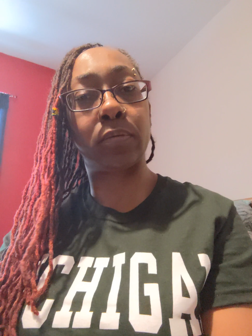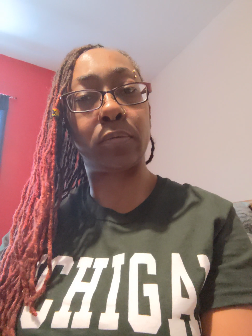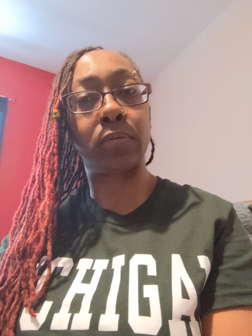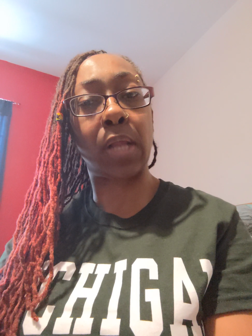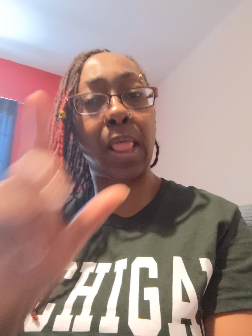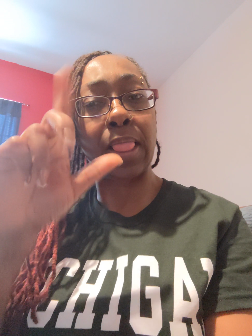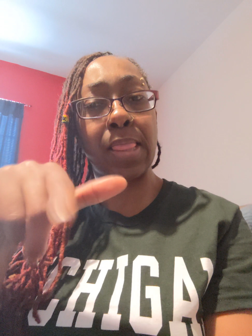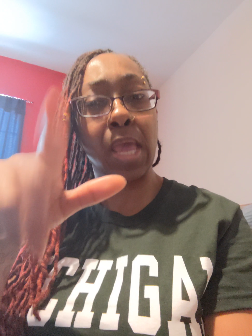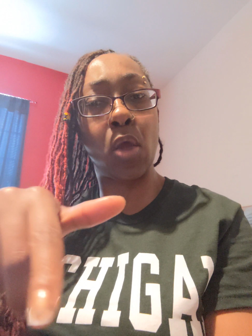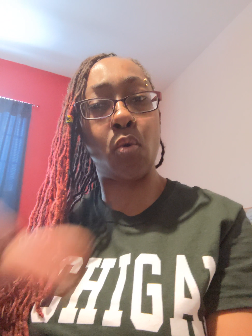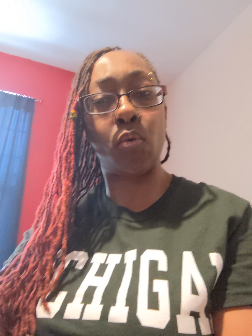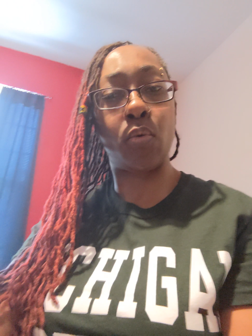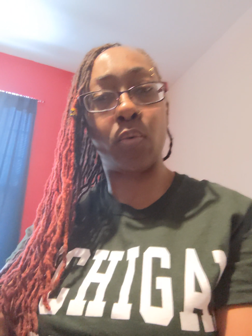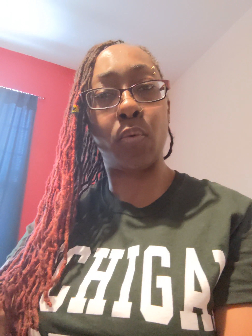later